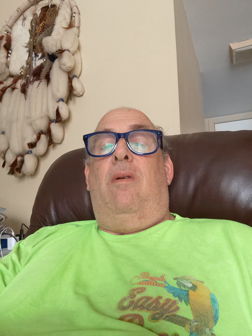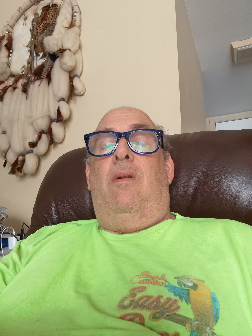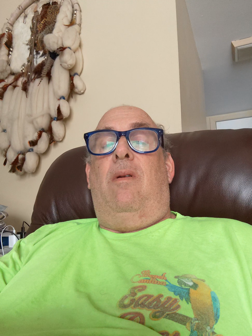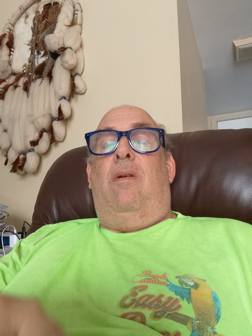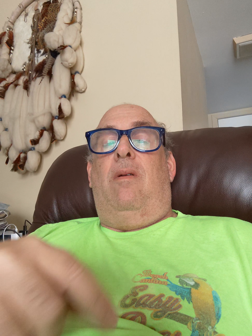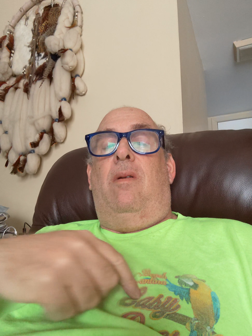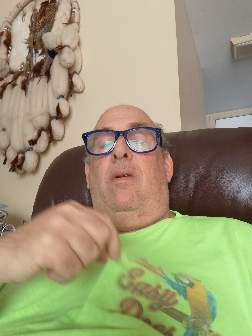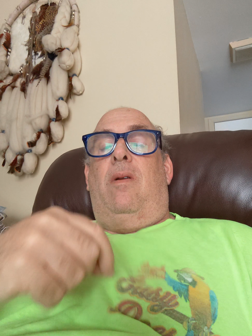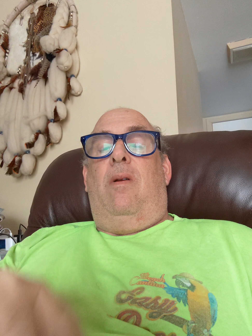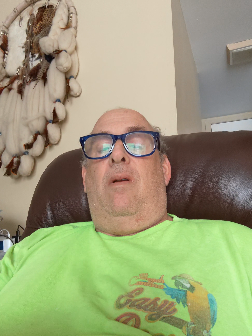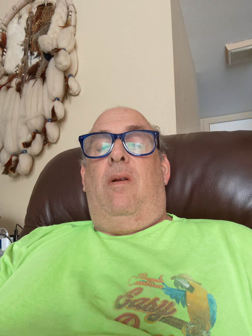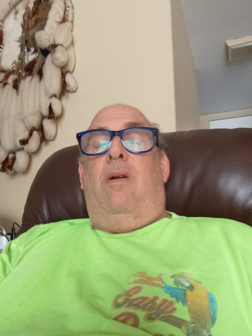shirt